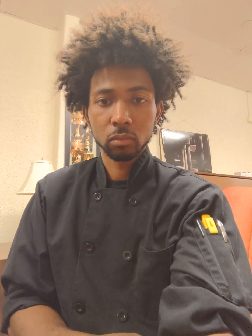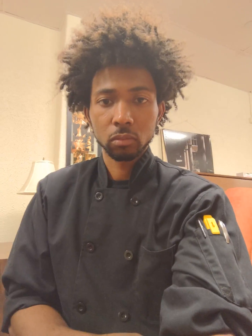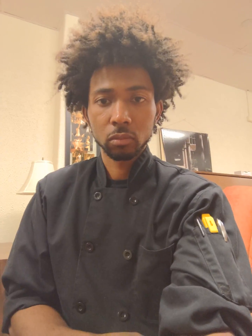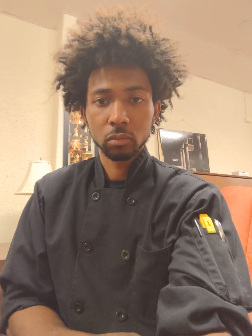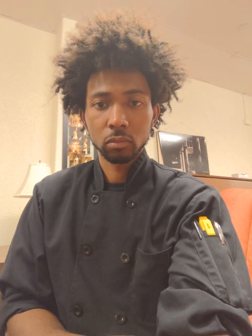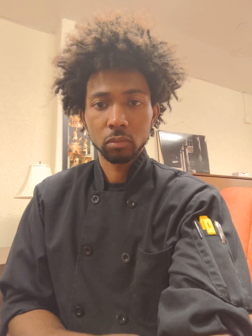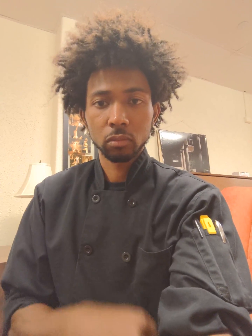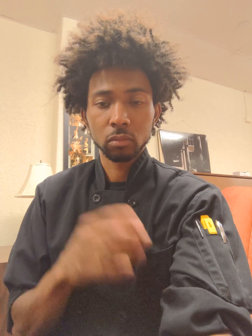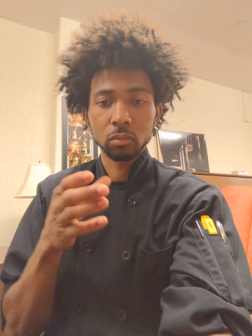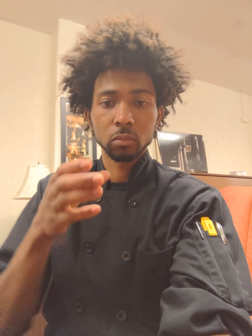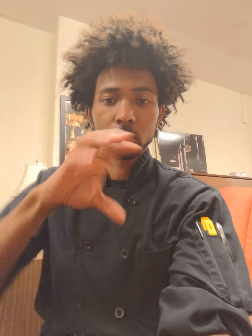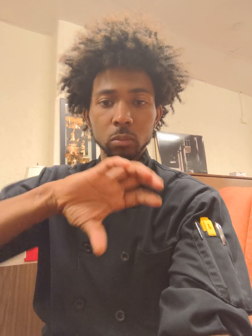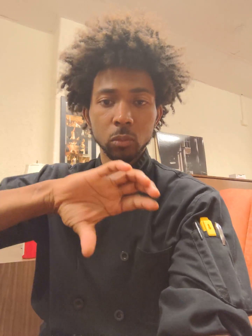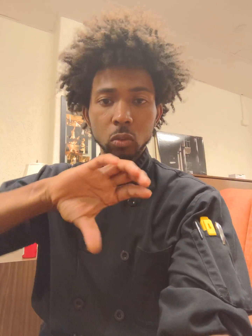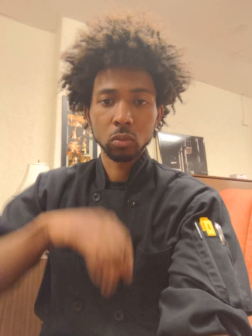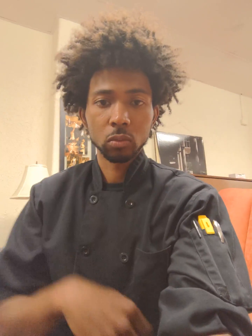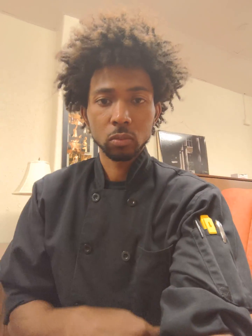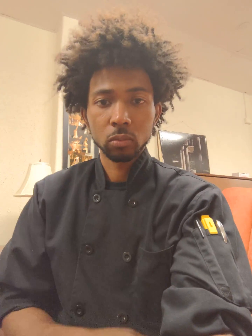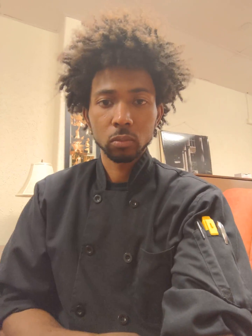dump